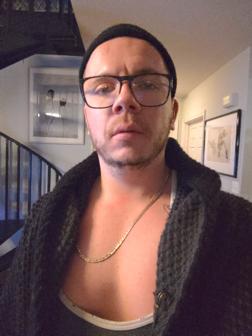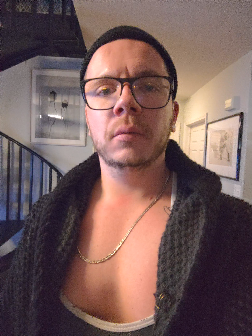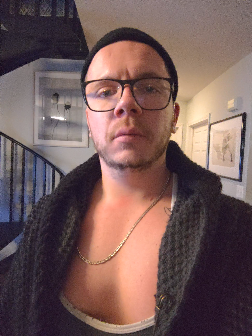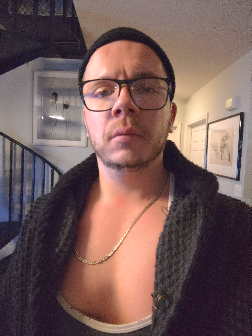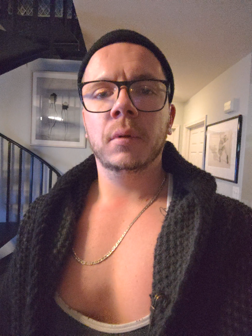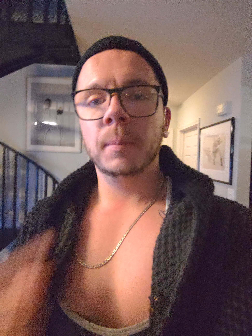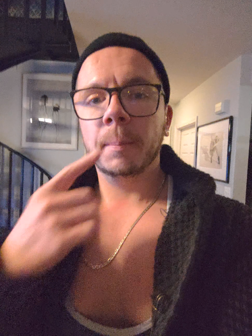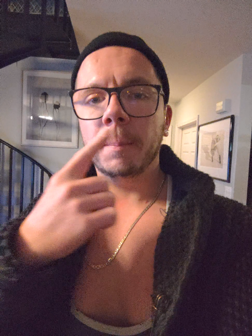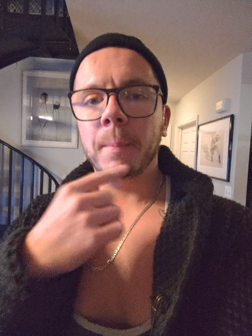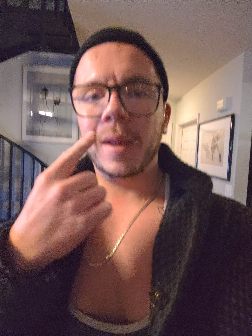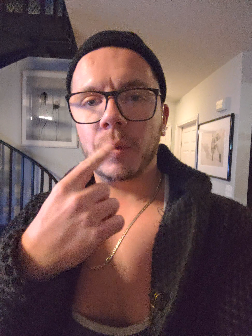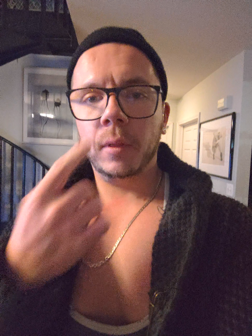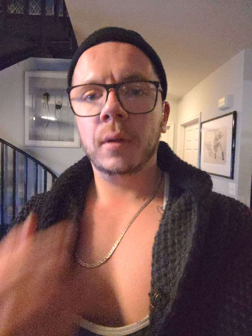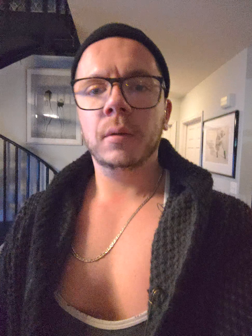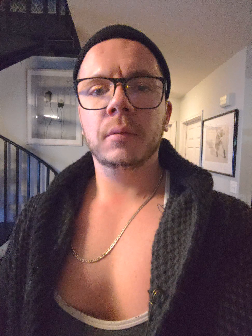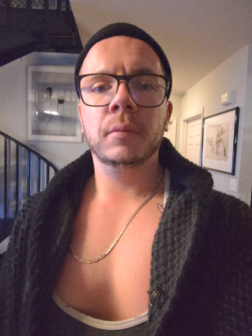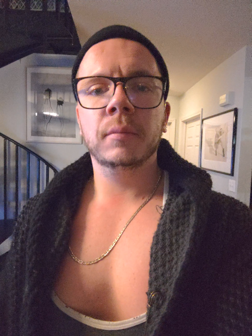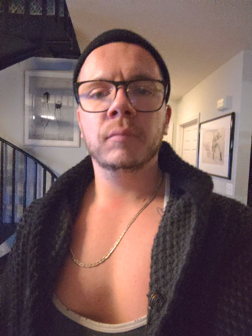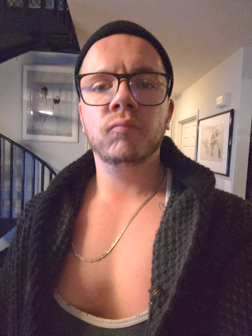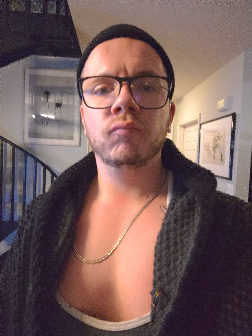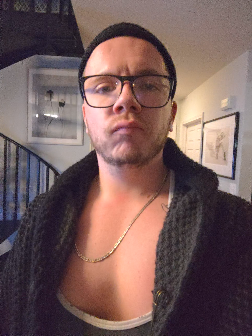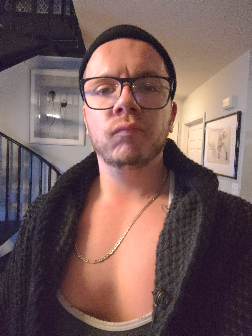mouth